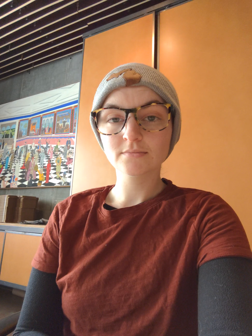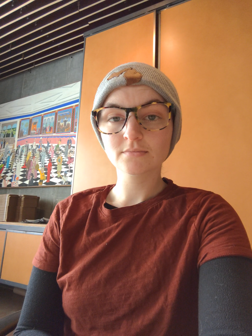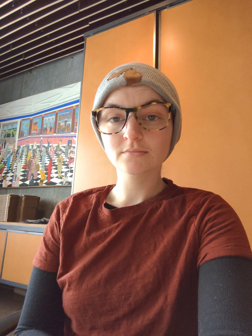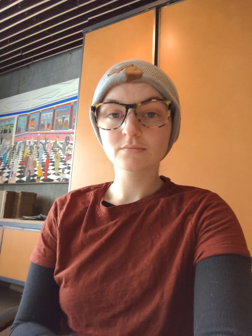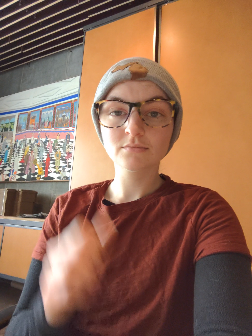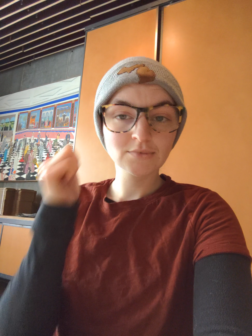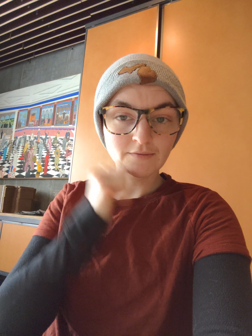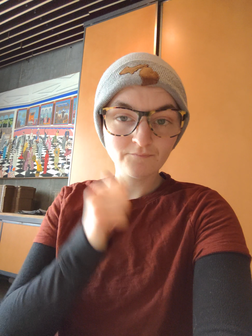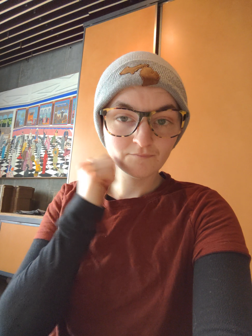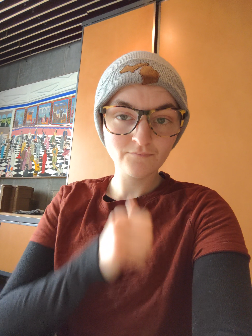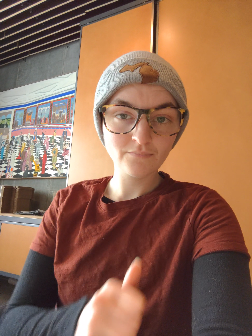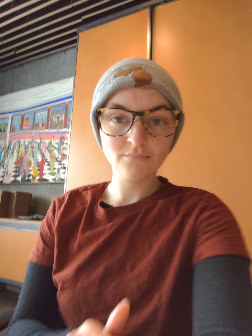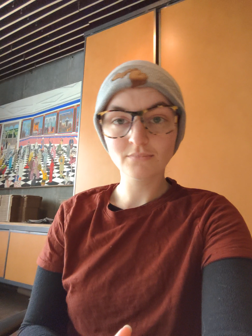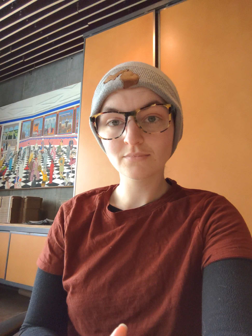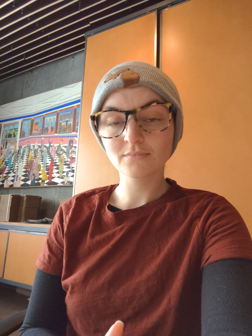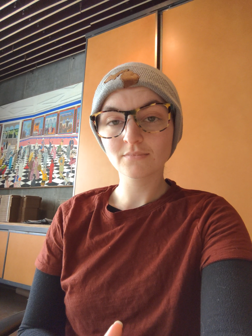every